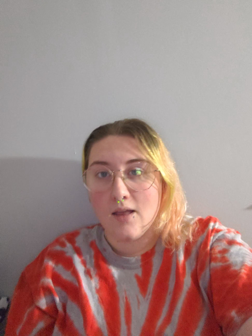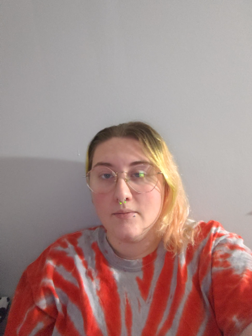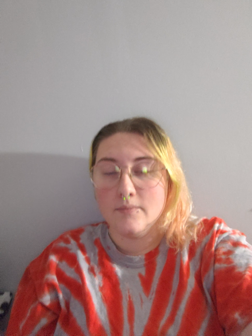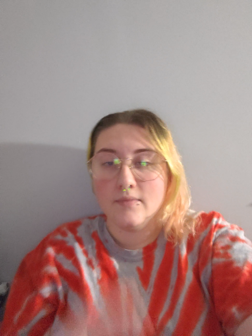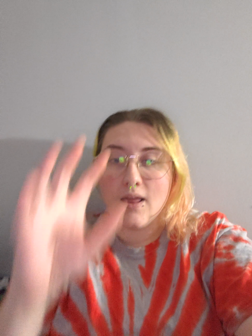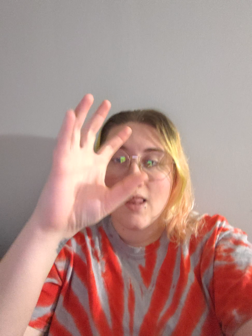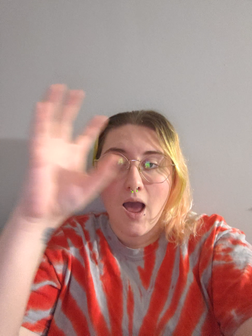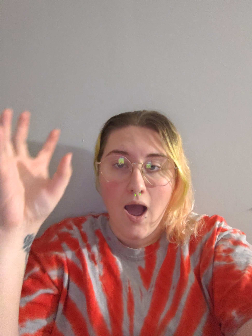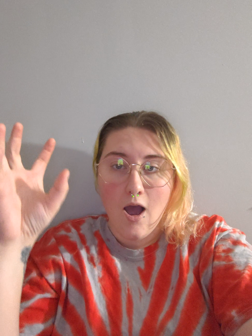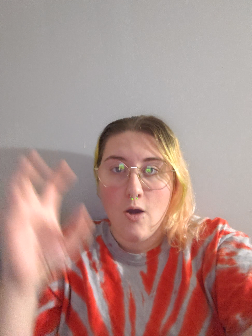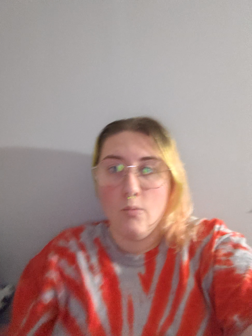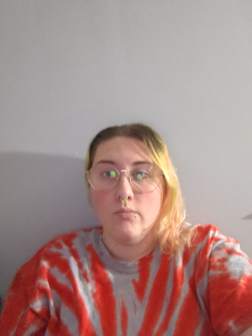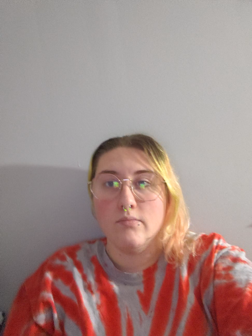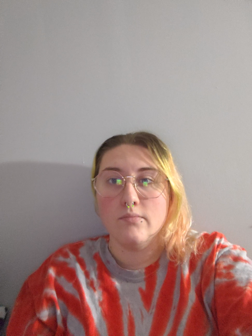cloud